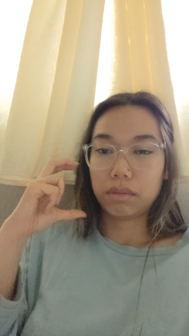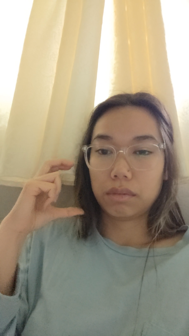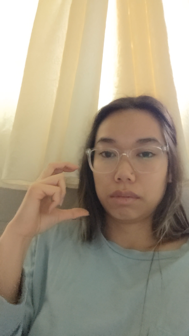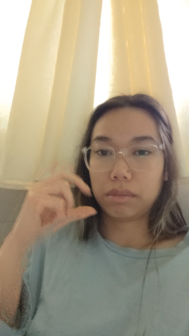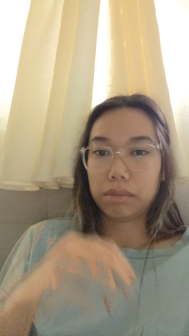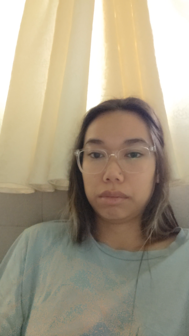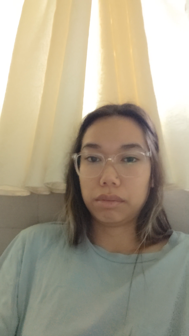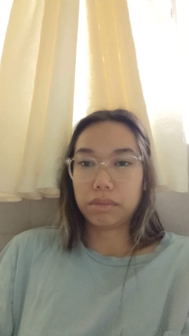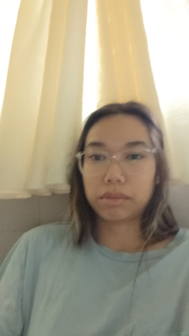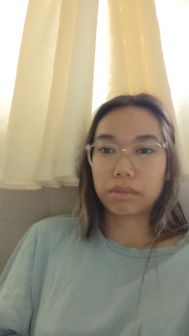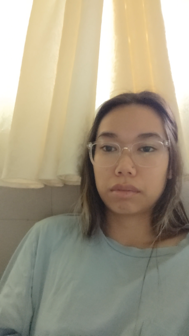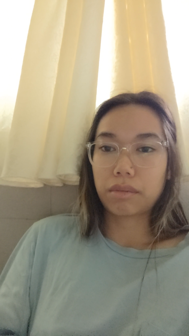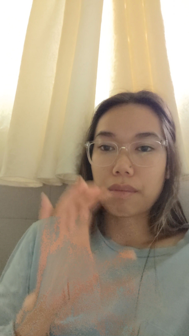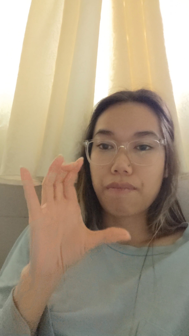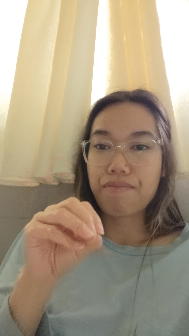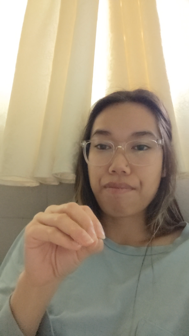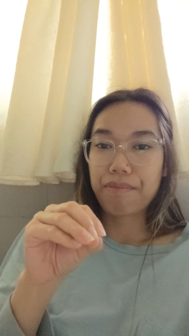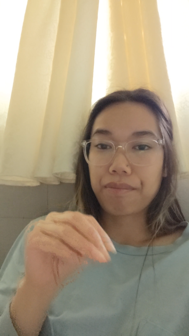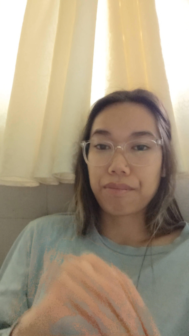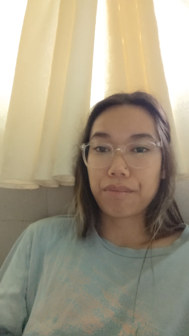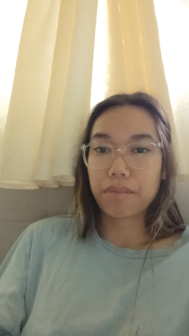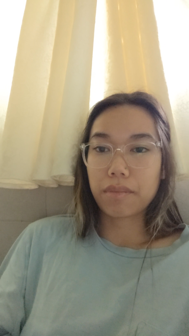bite